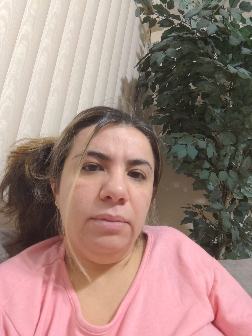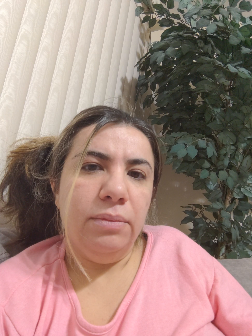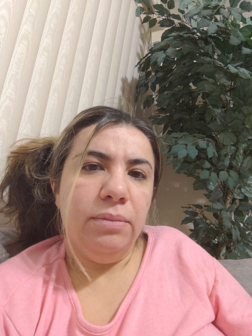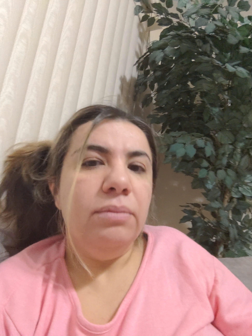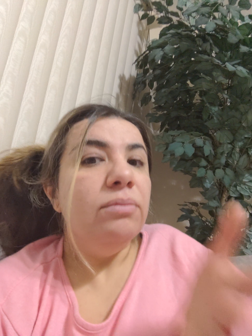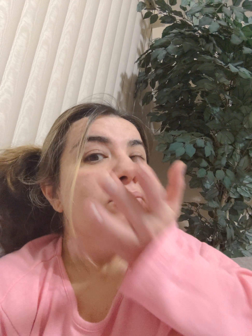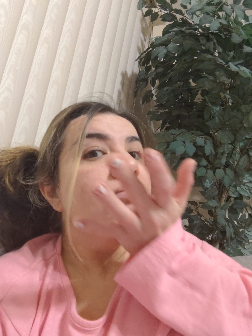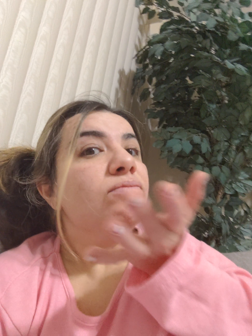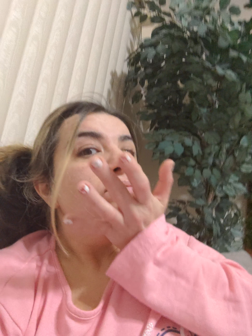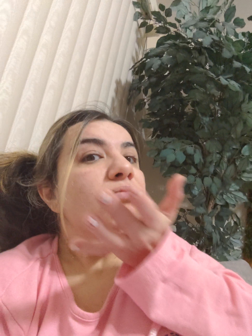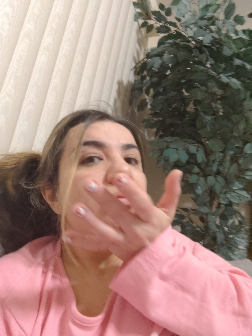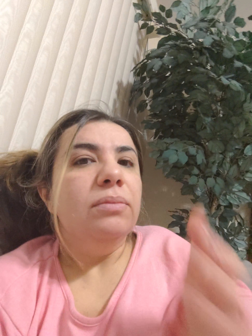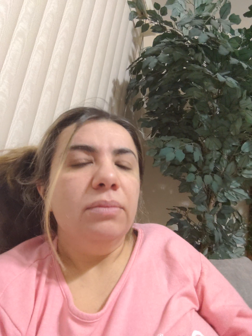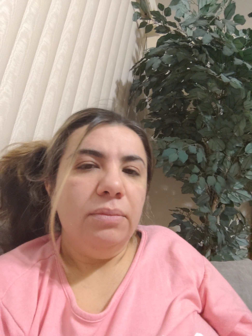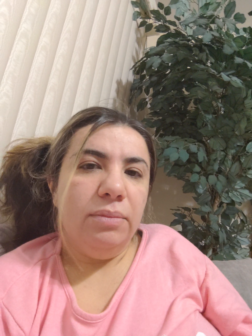grass